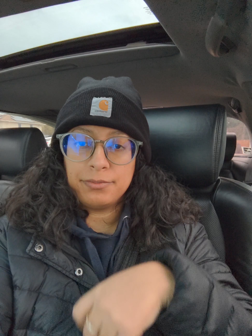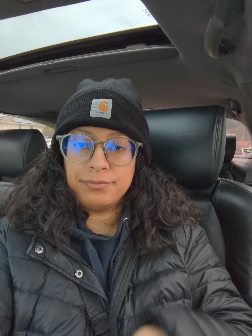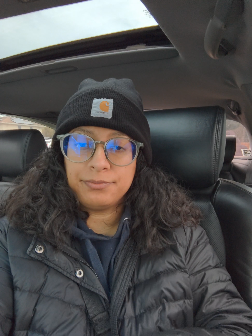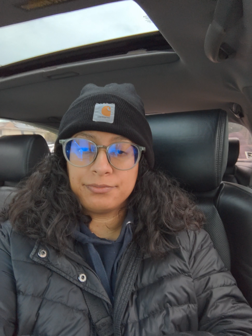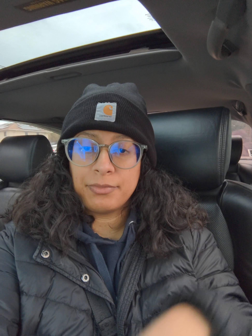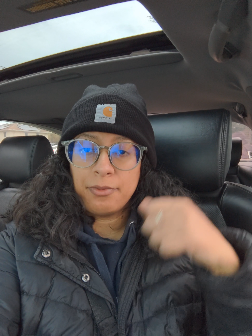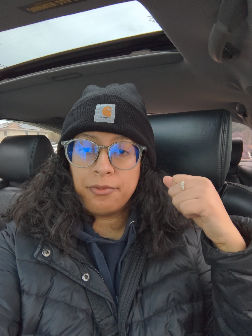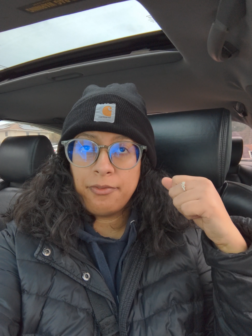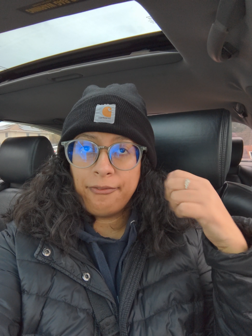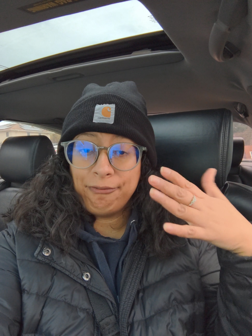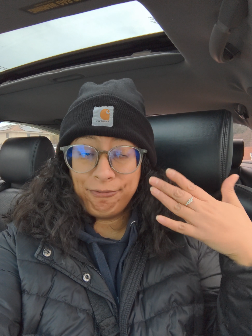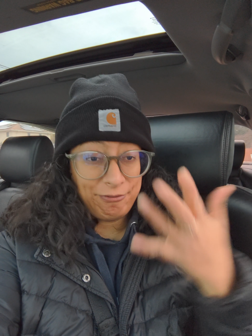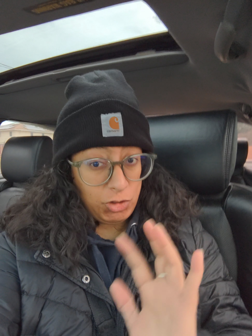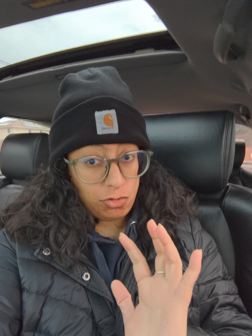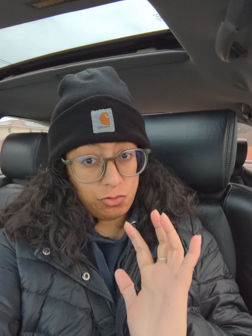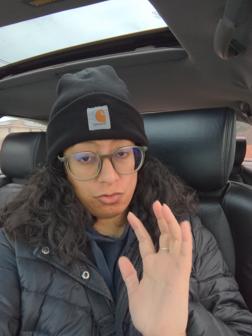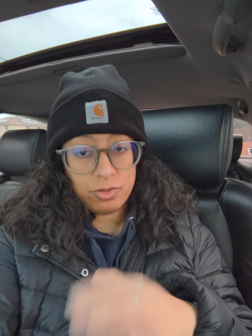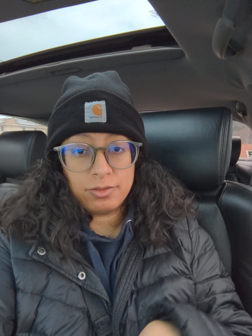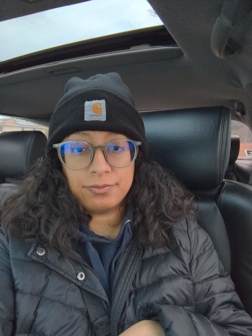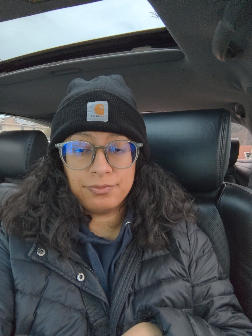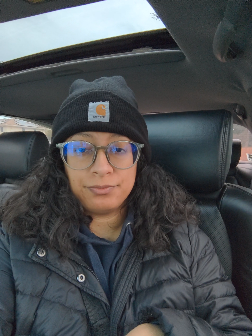finish